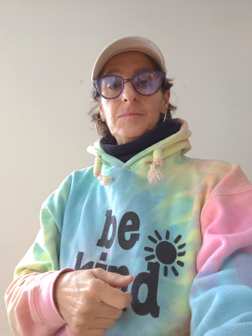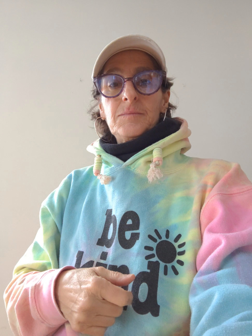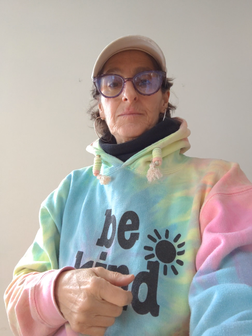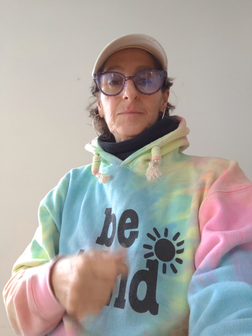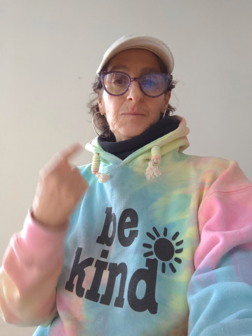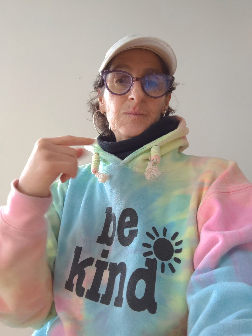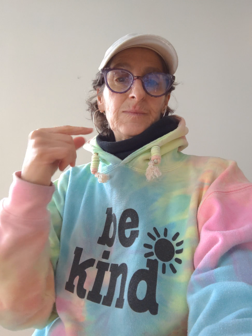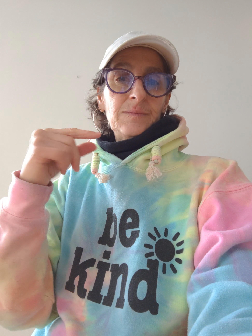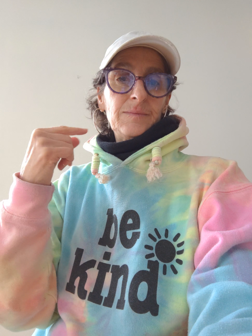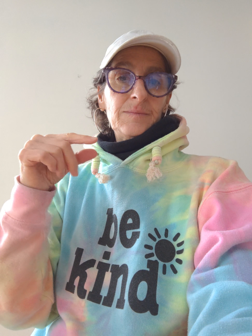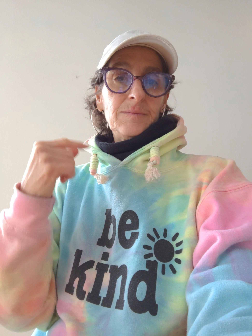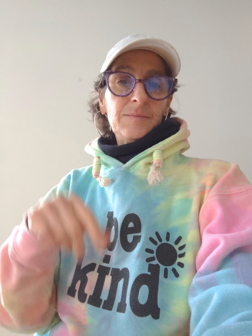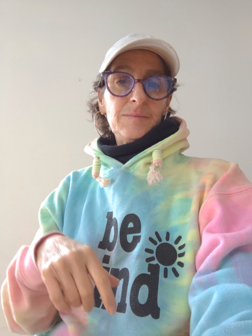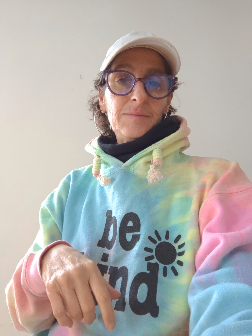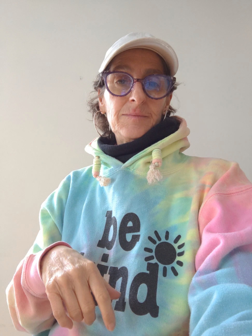green